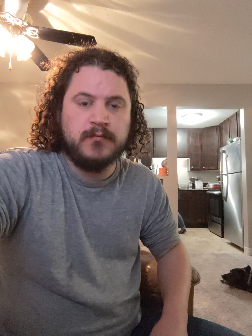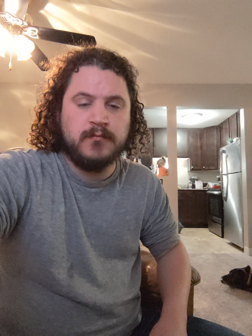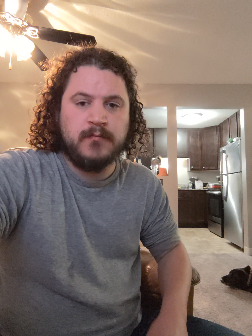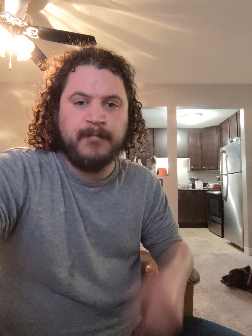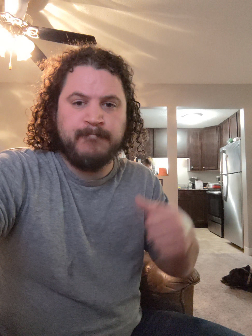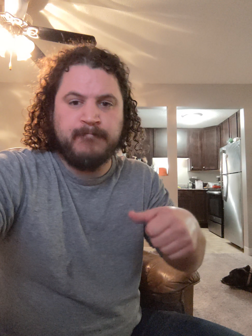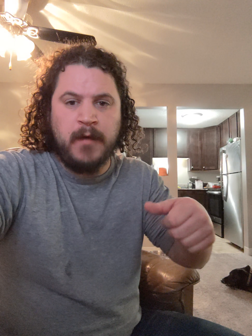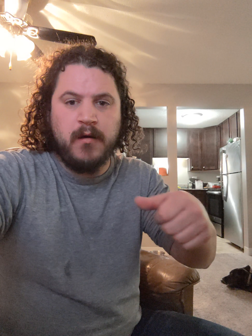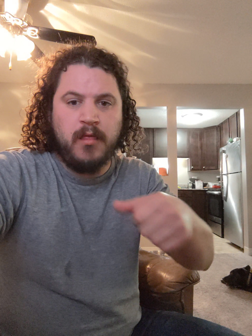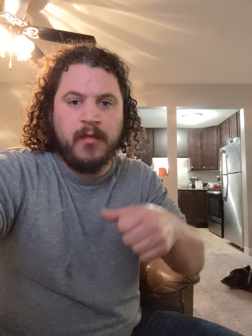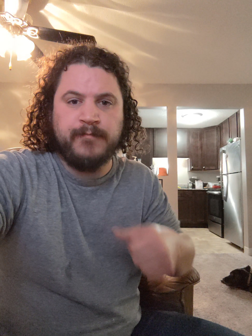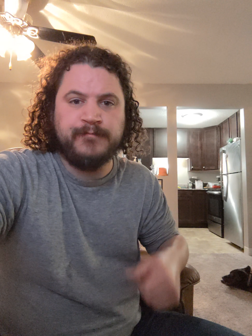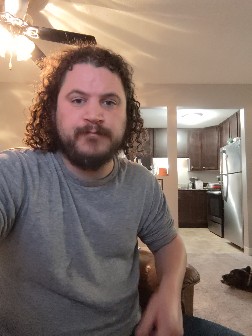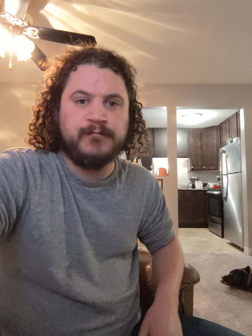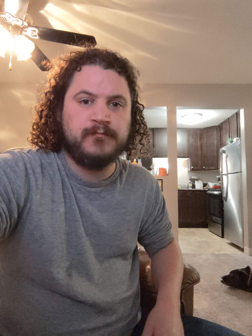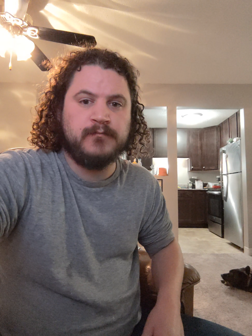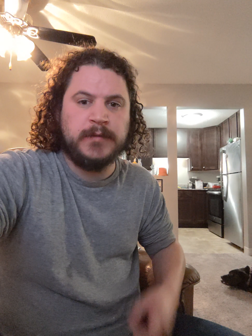puzzle